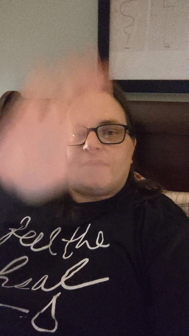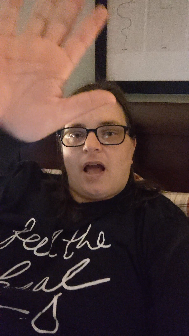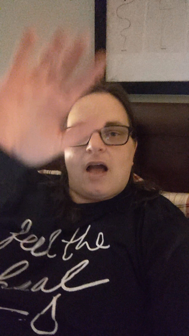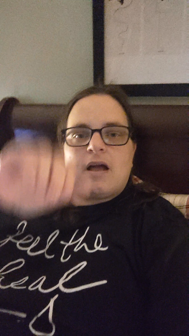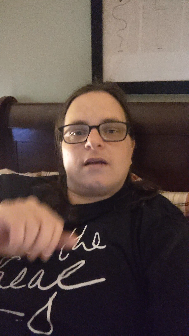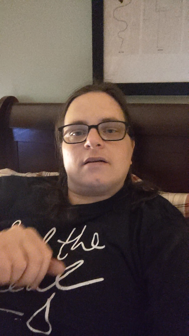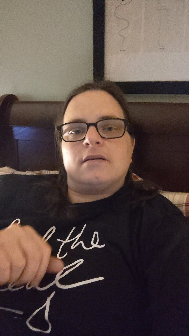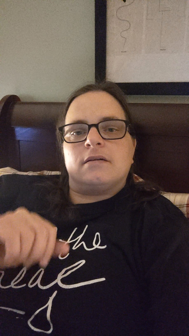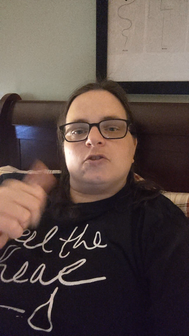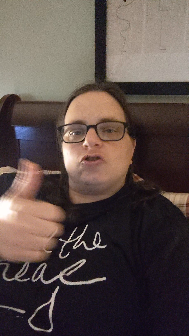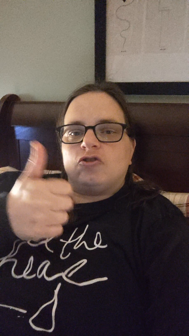chase